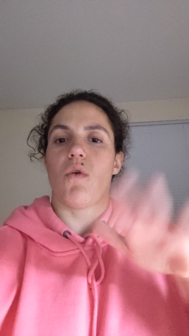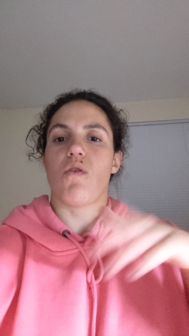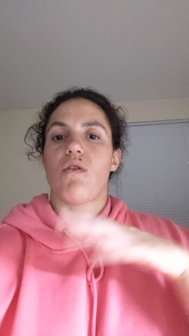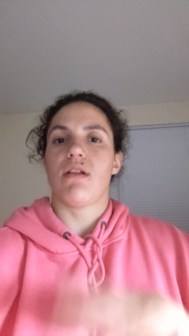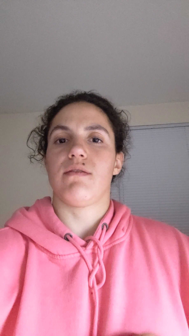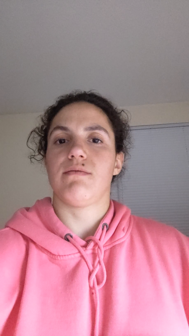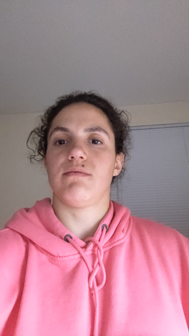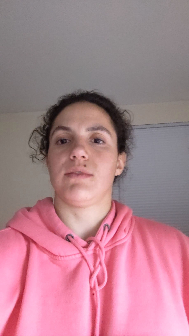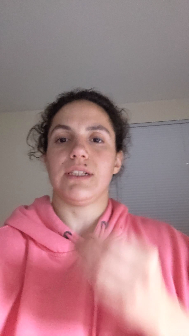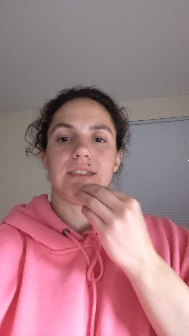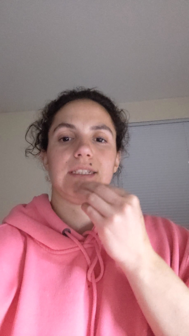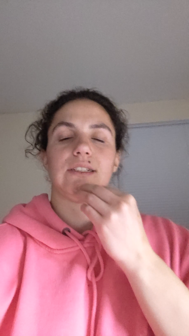eat